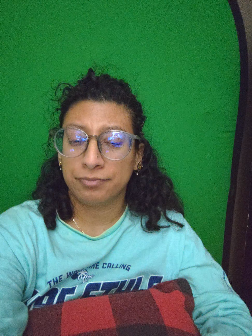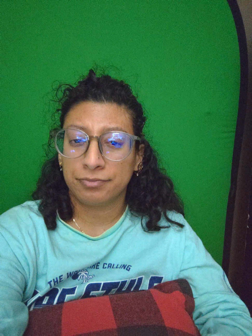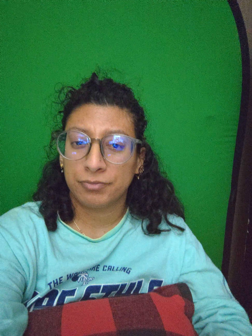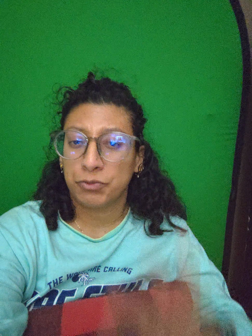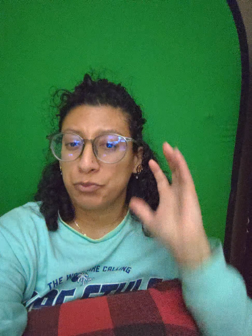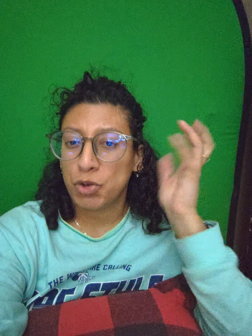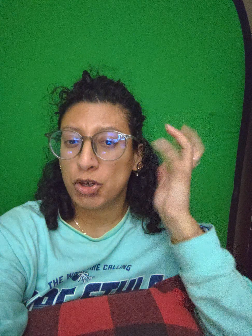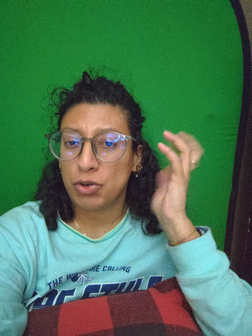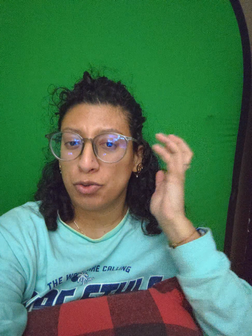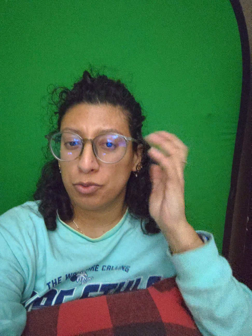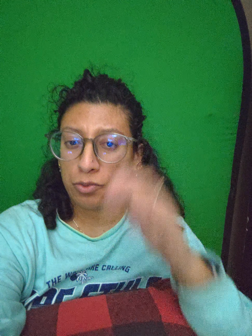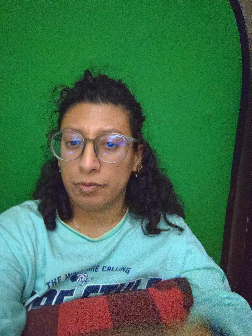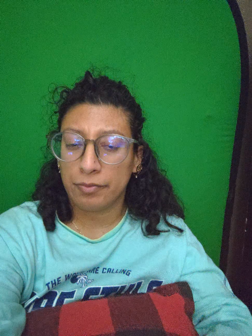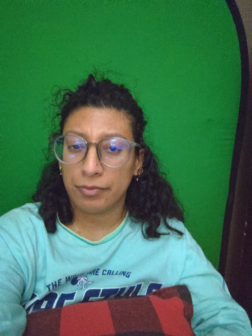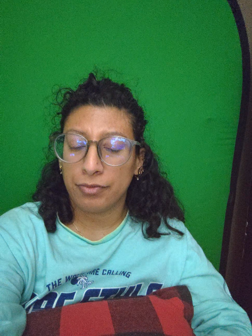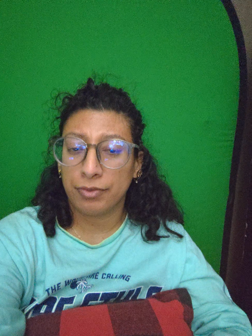radio